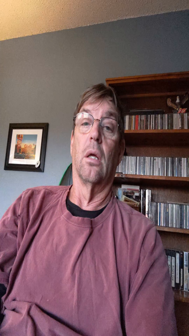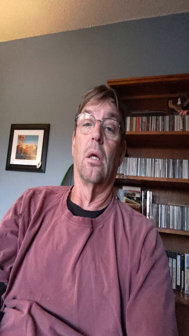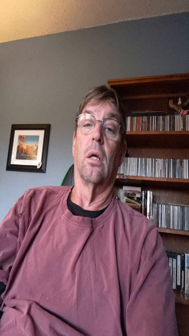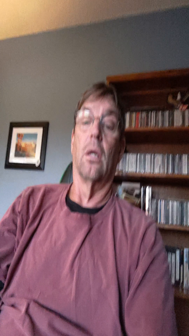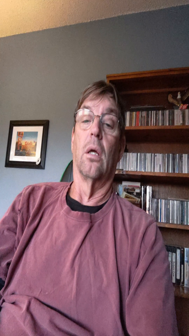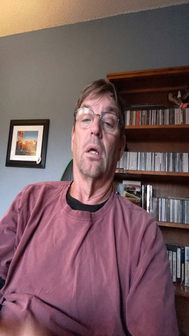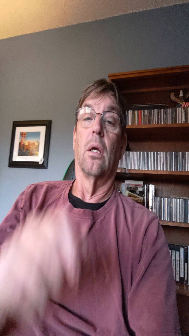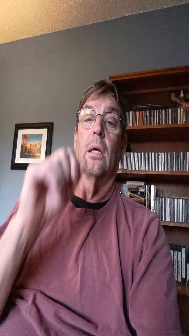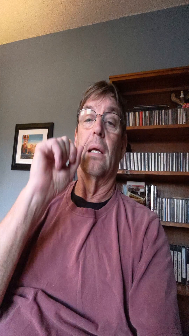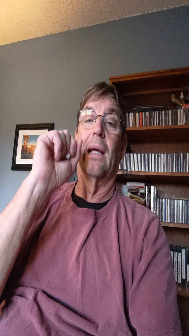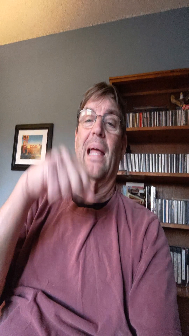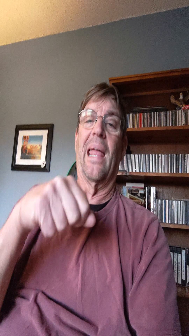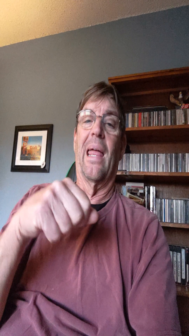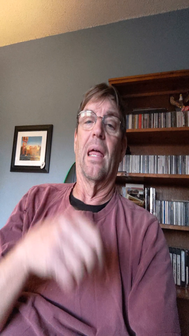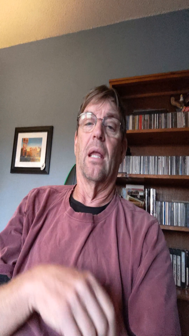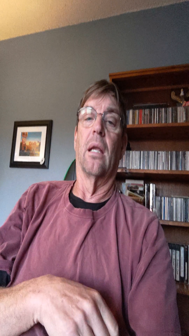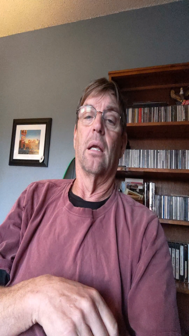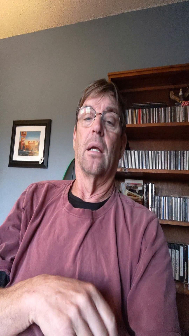can